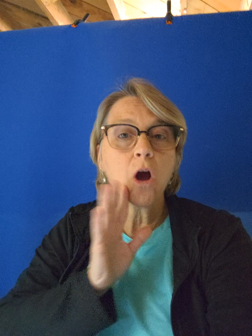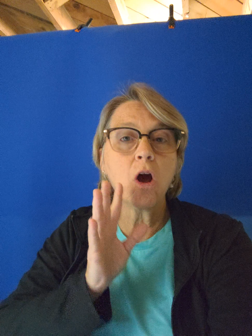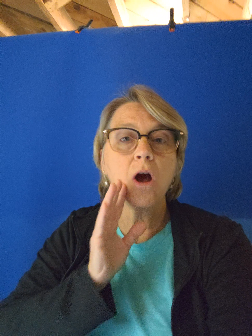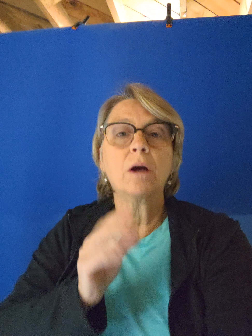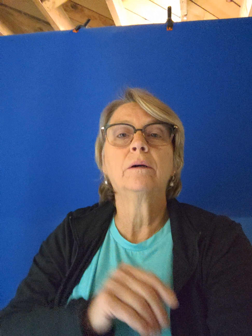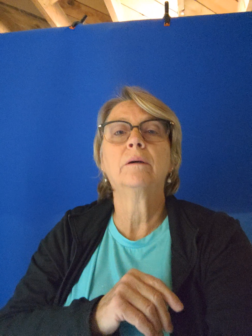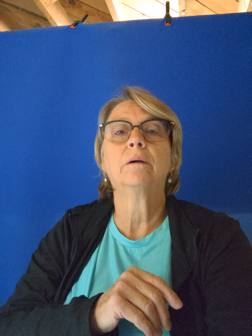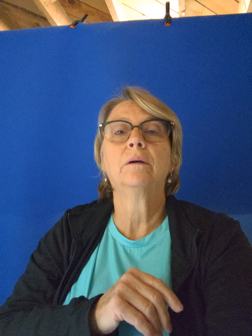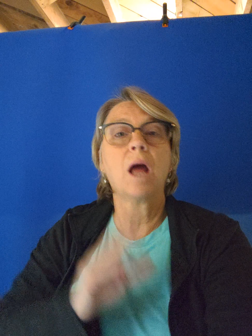talk